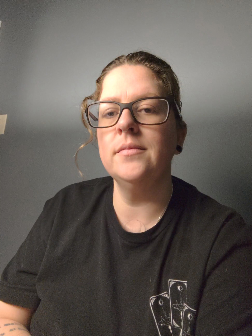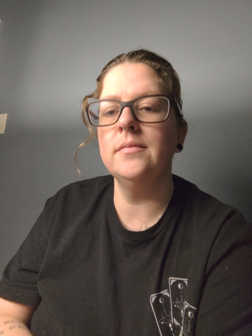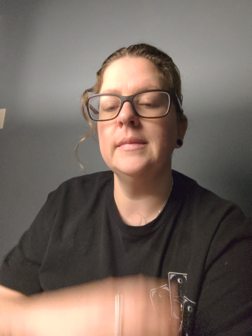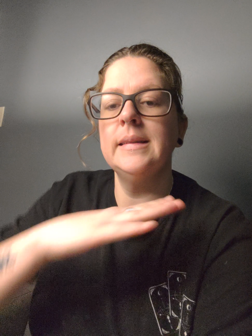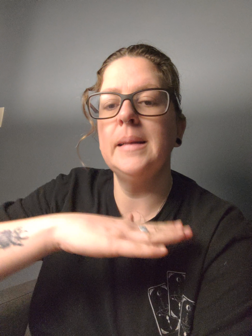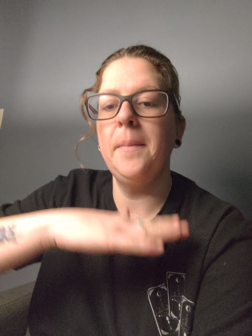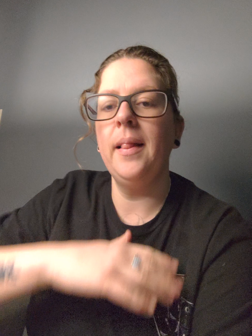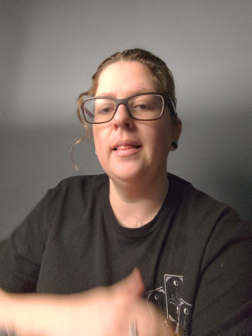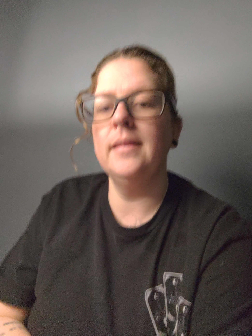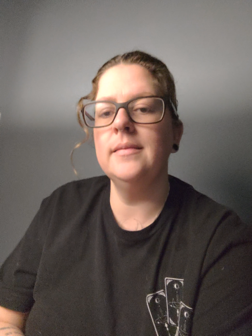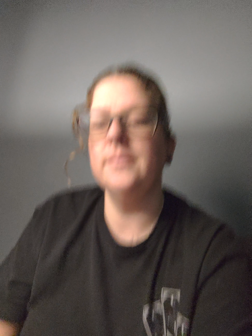table